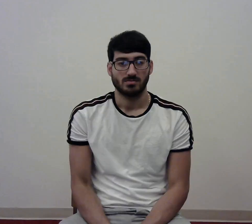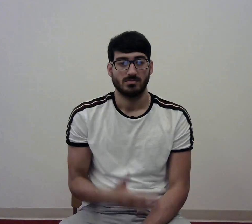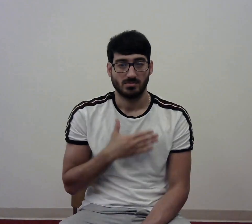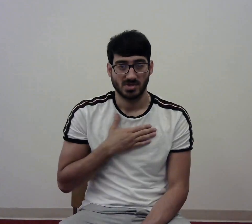mən